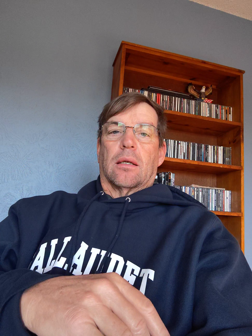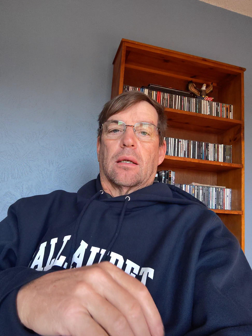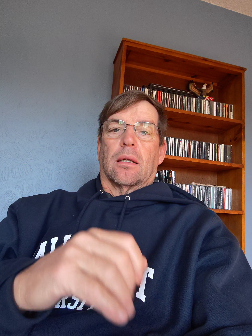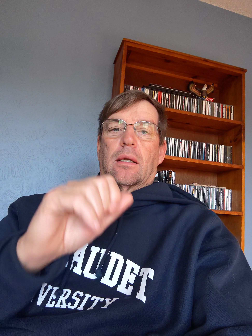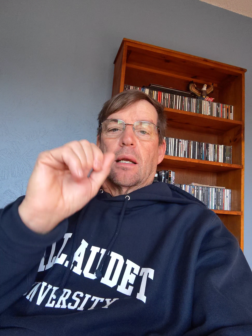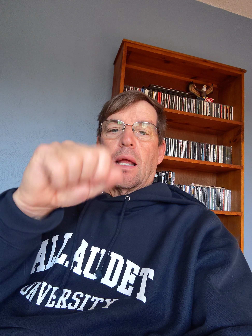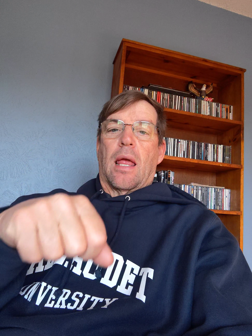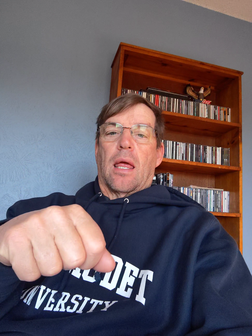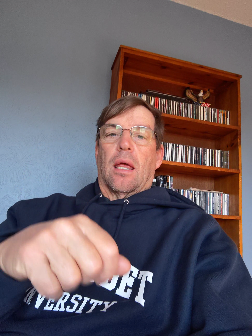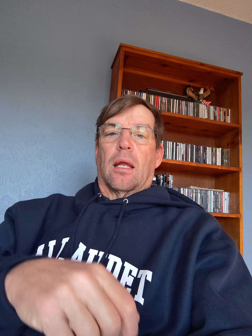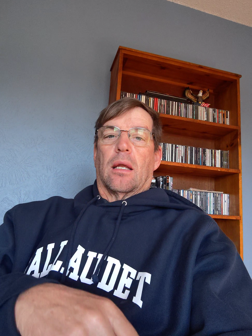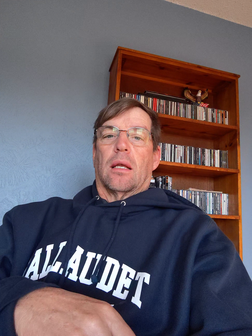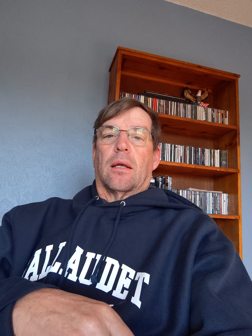can